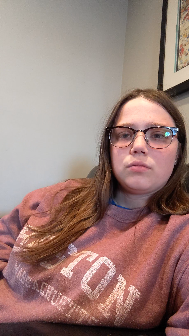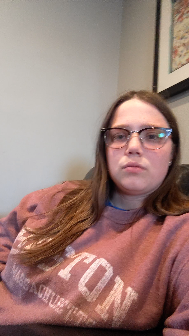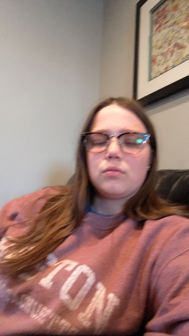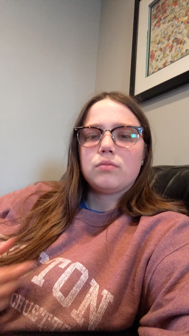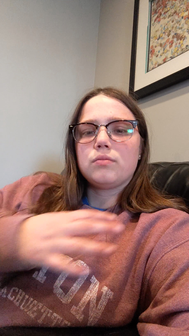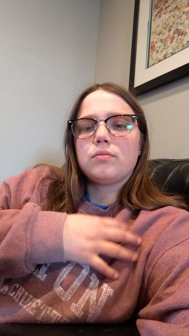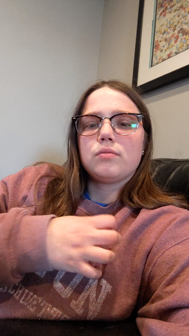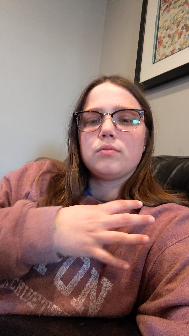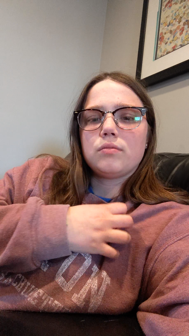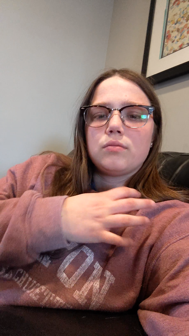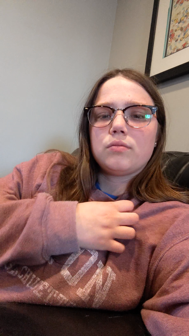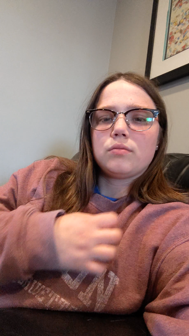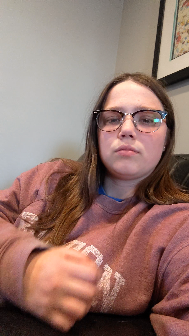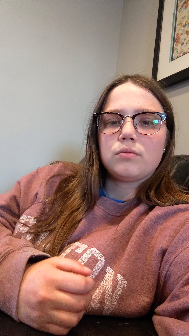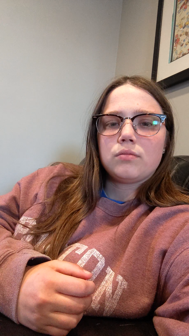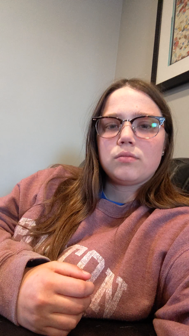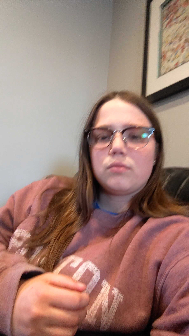bear